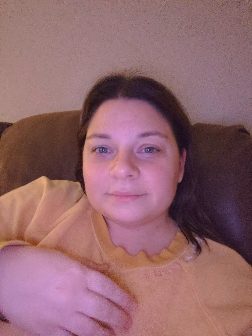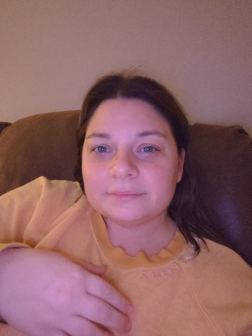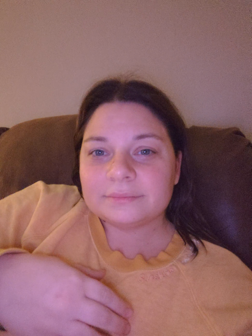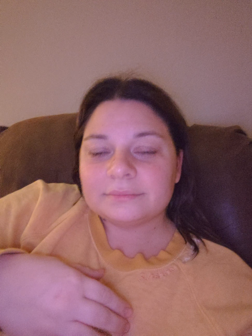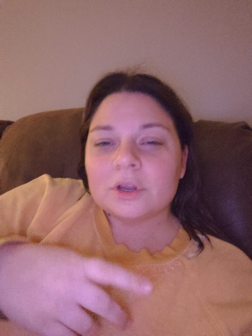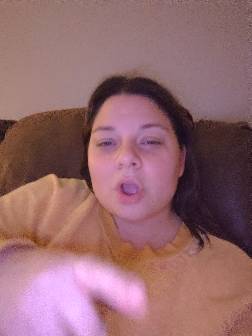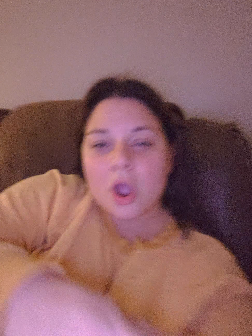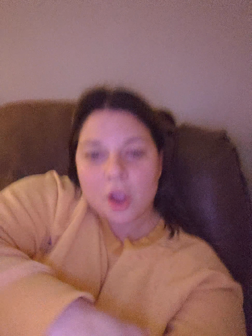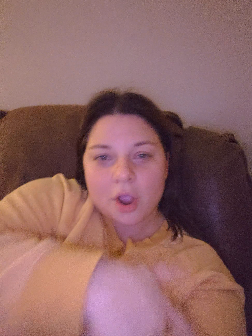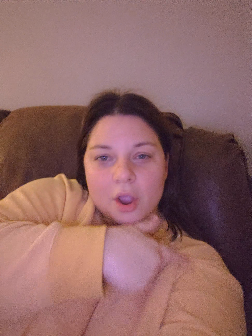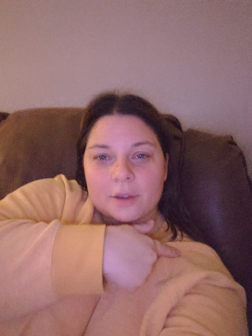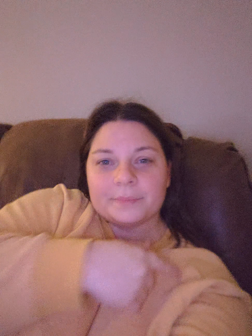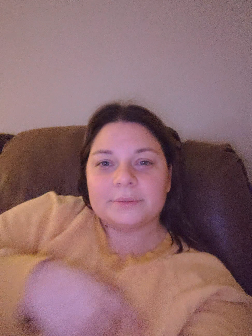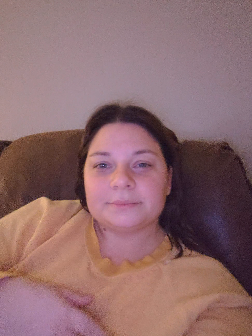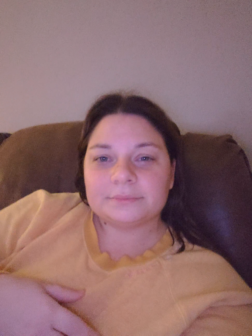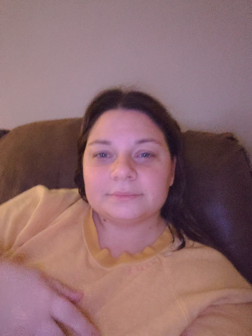arm